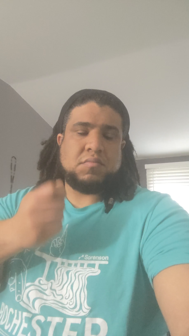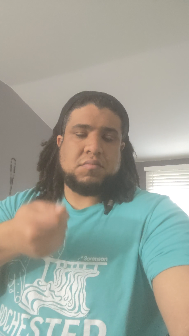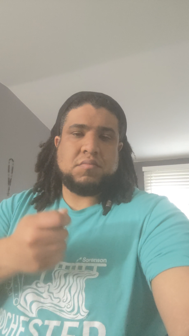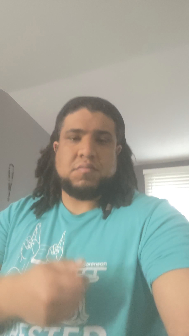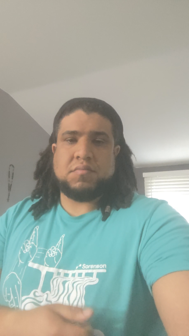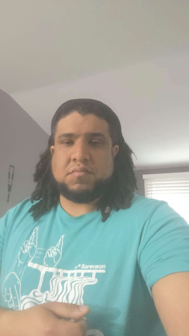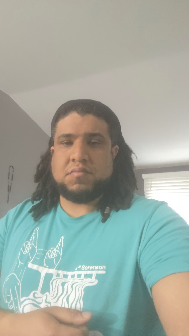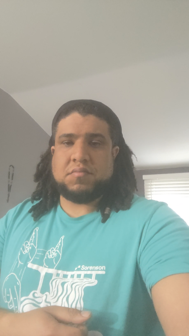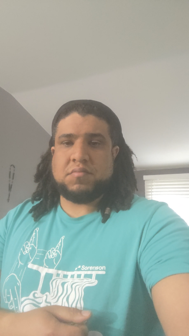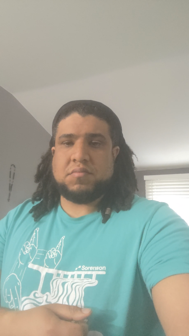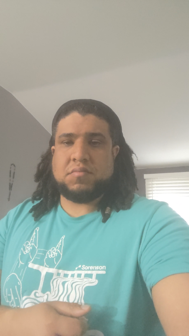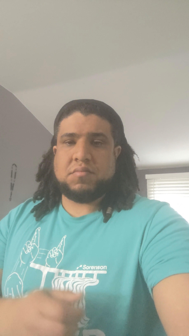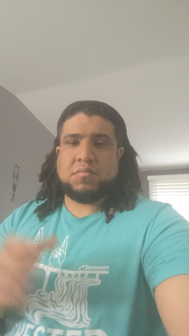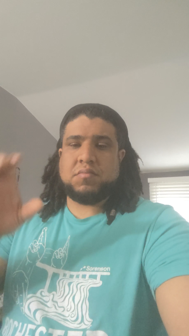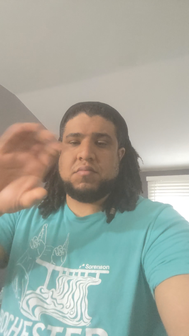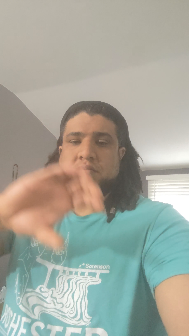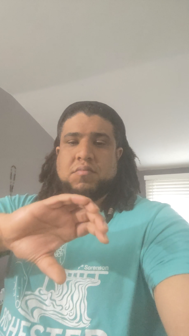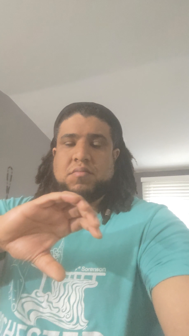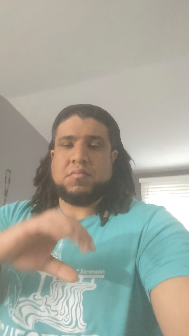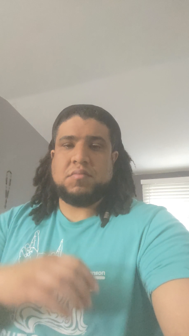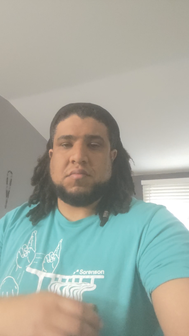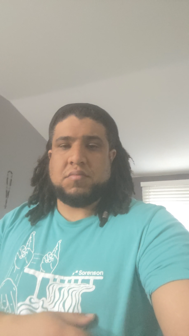pour